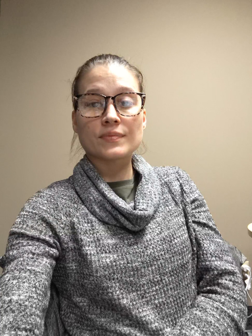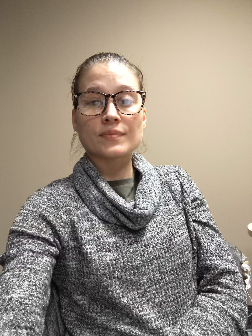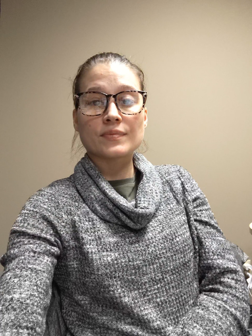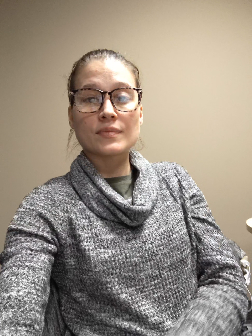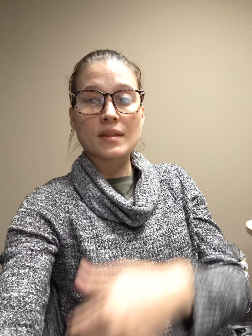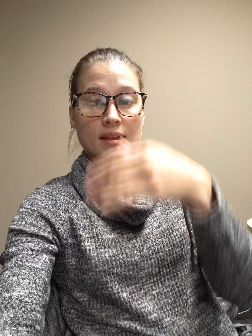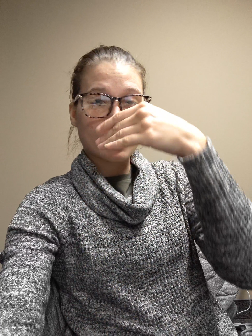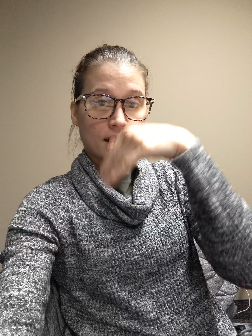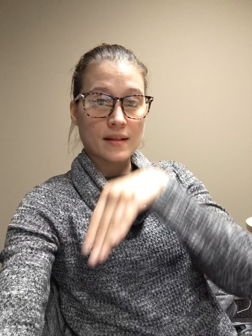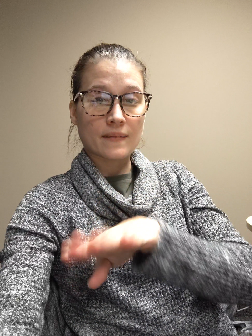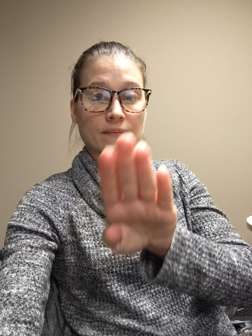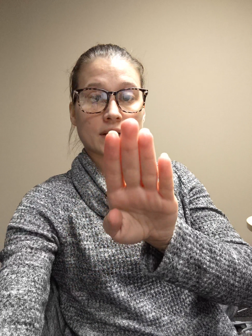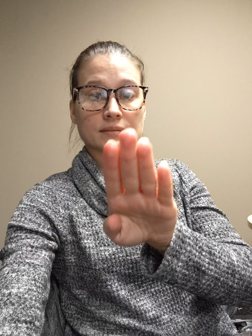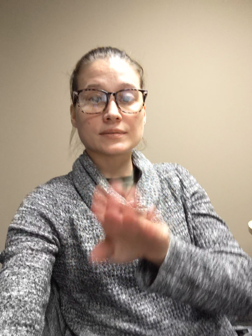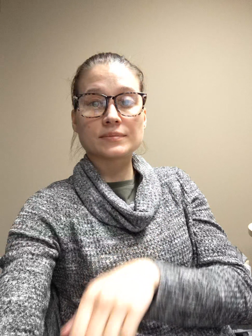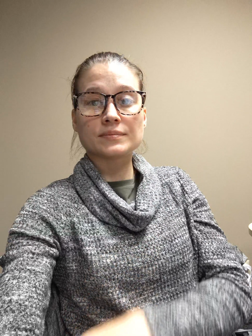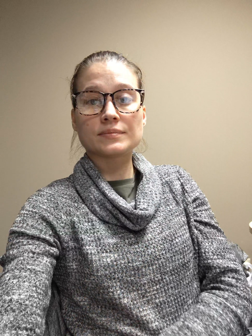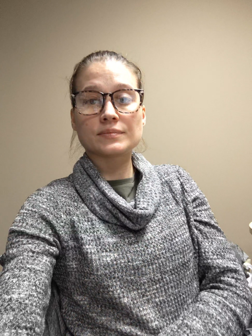elephant